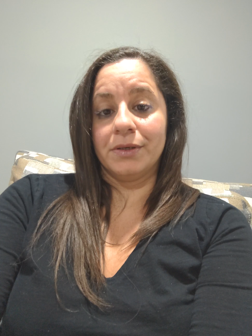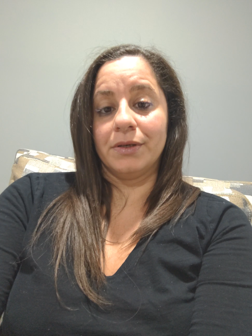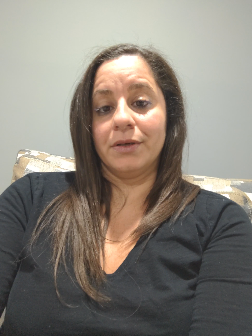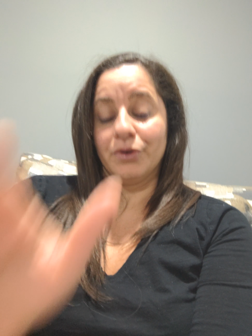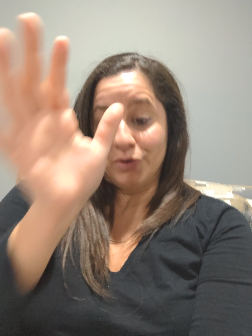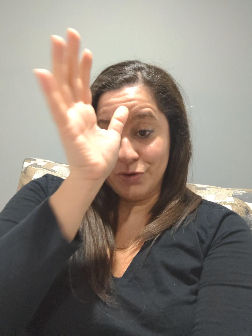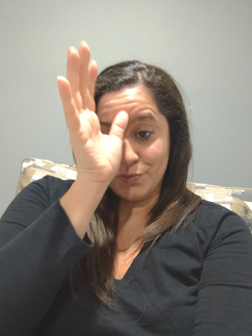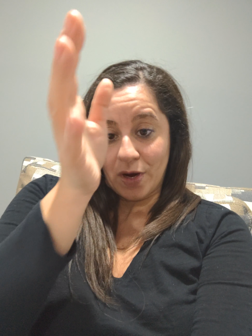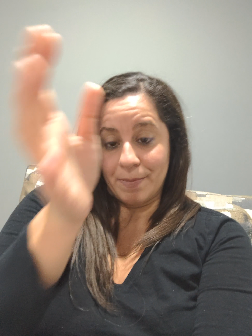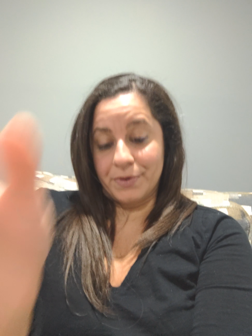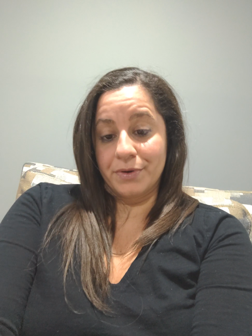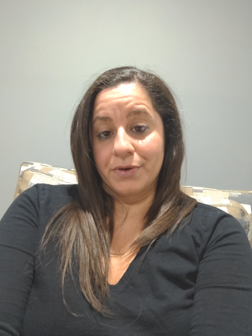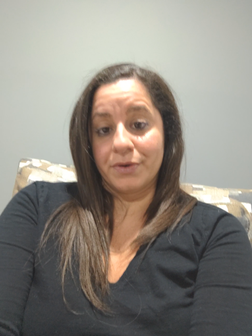grandpa